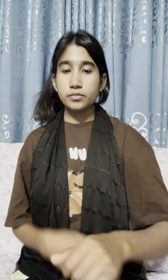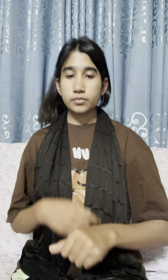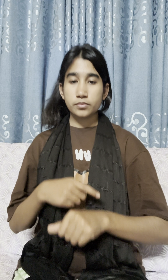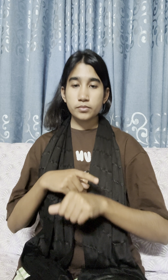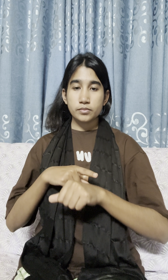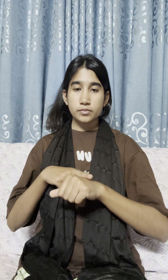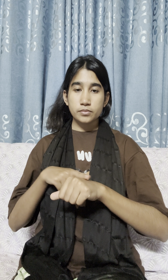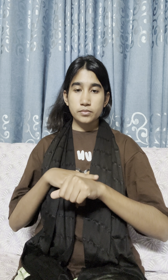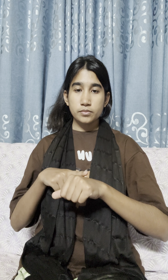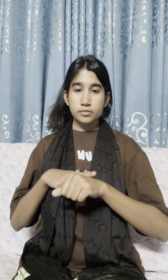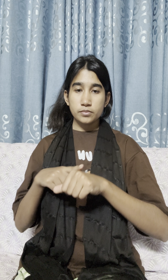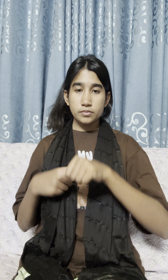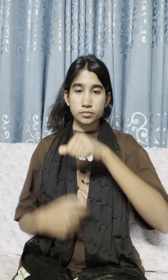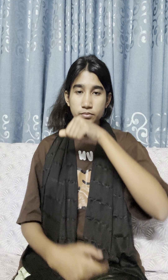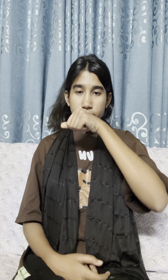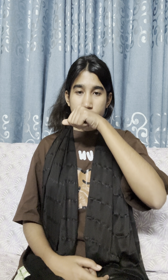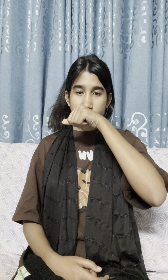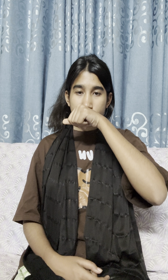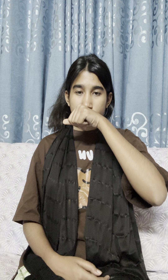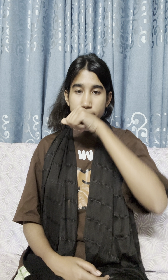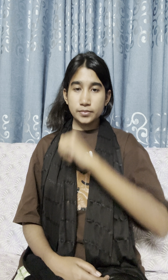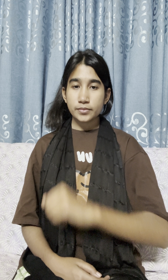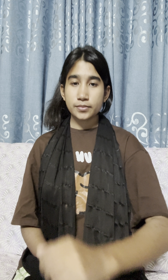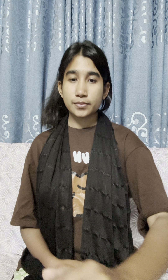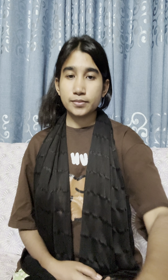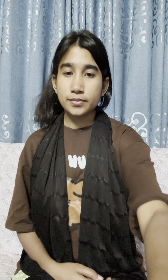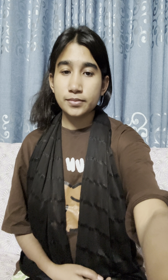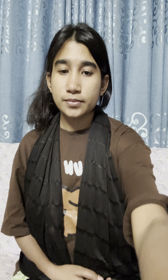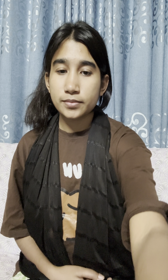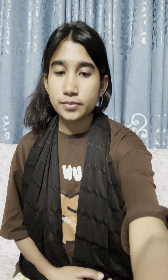ঘি